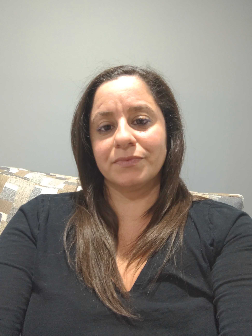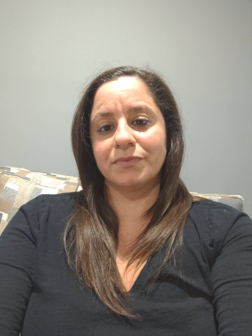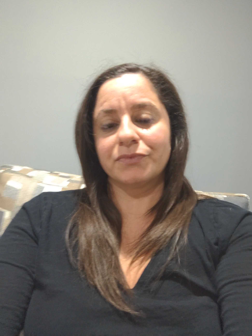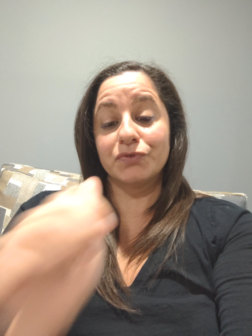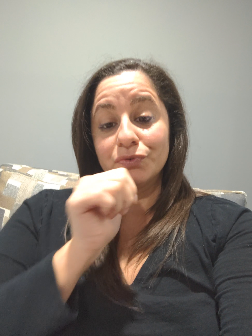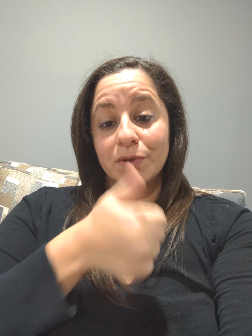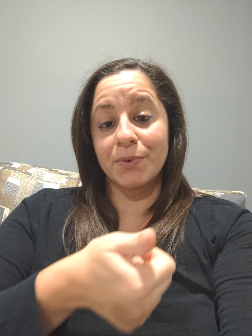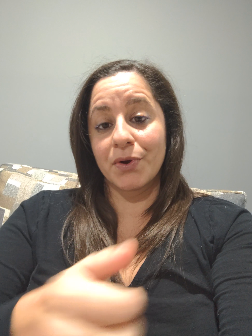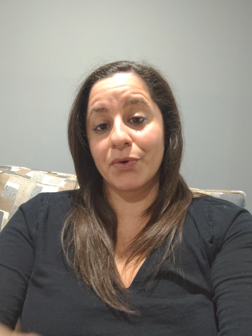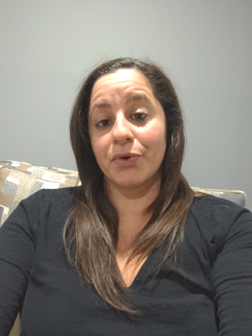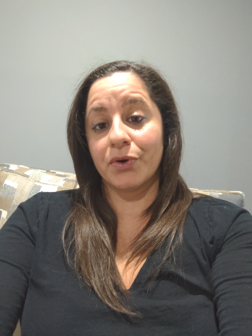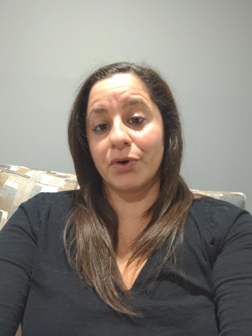tomorrow